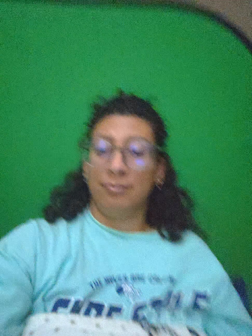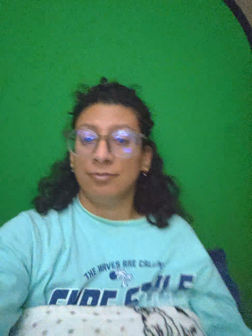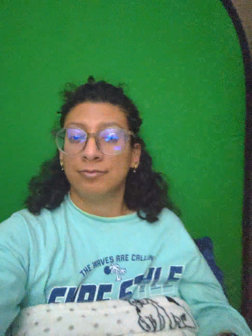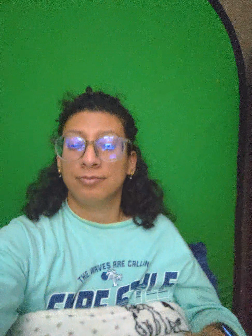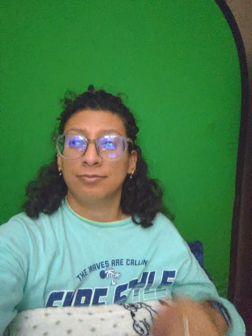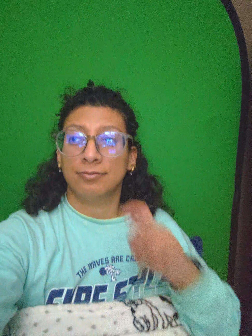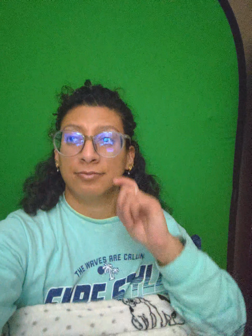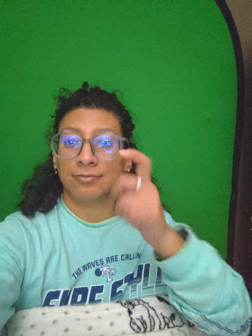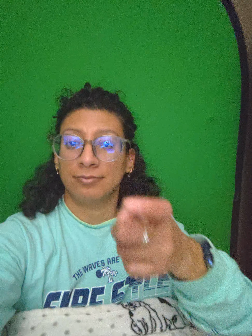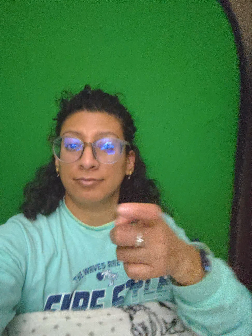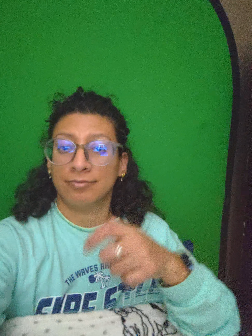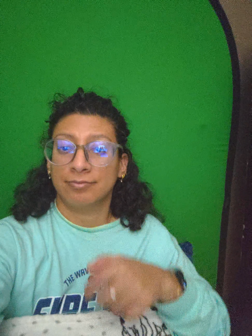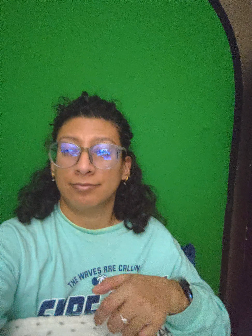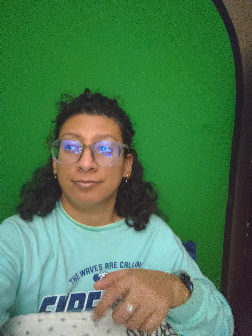give